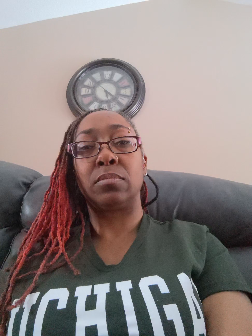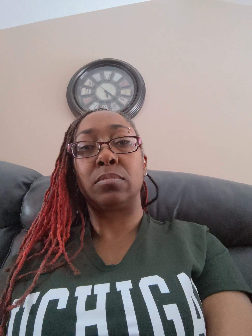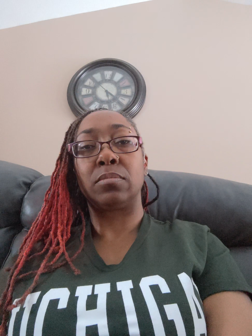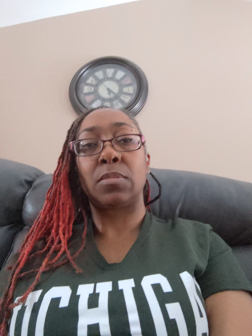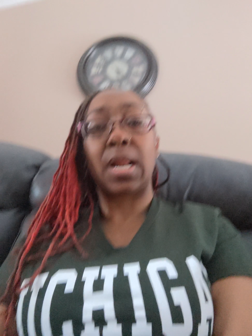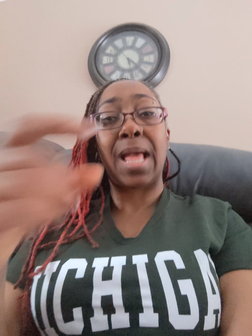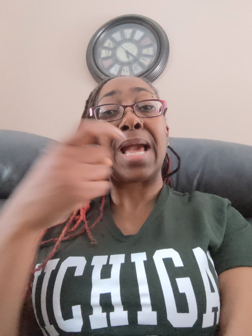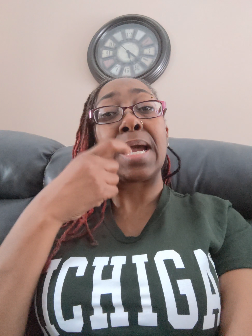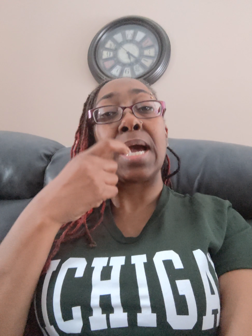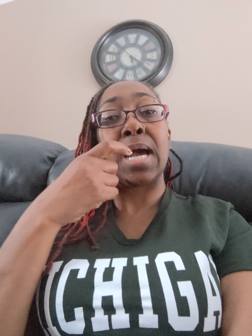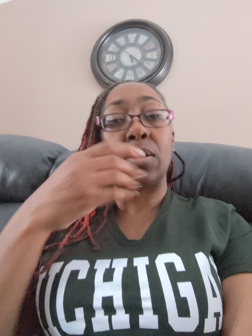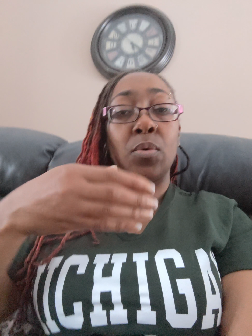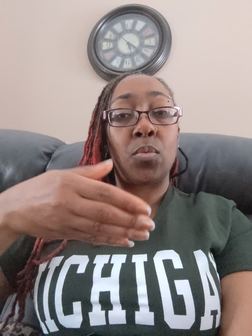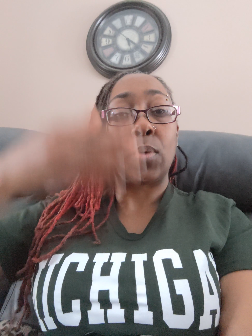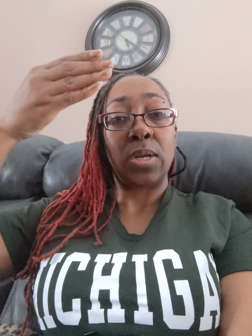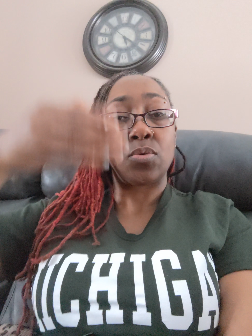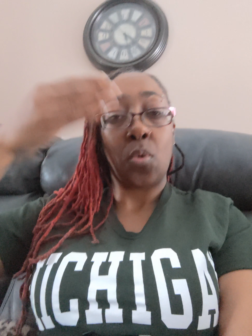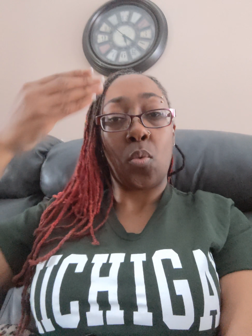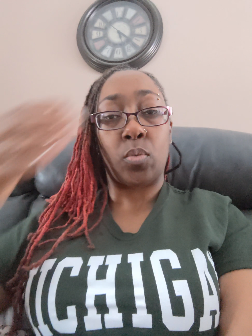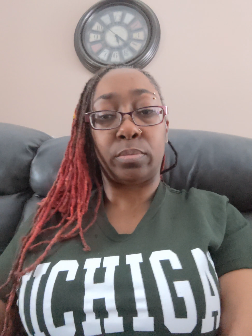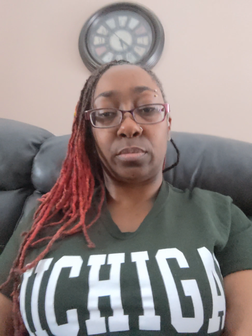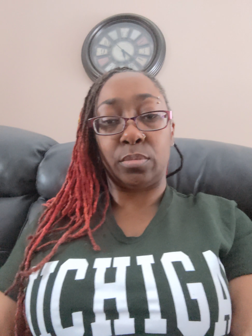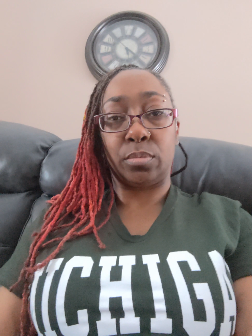window